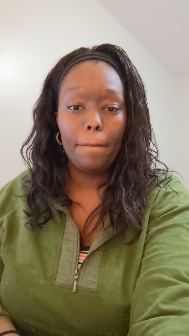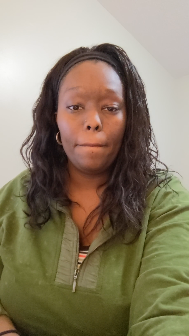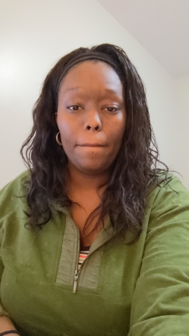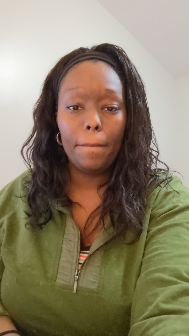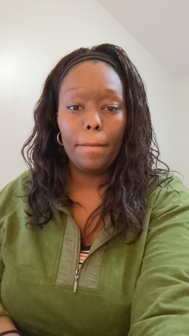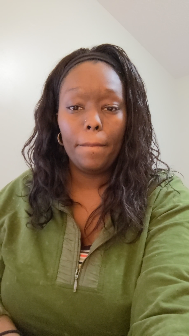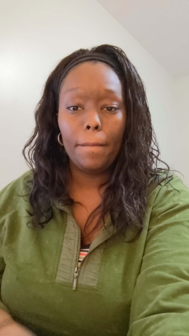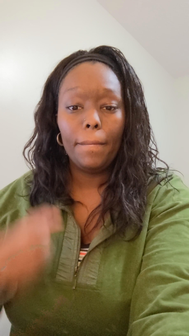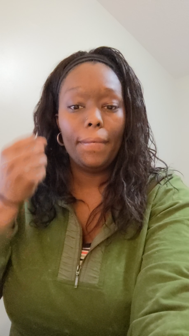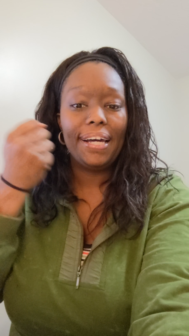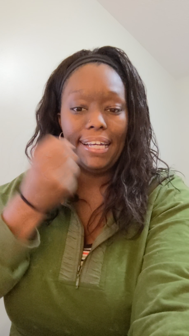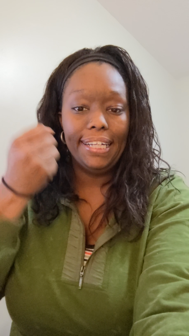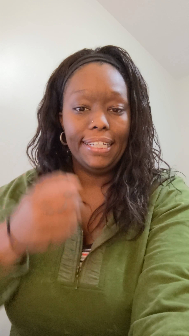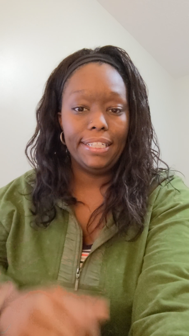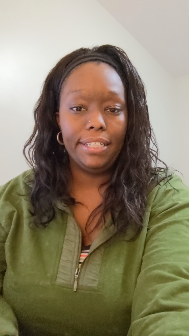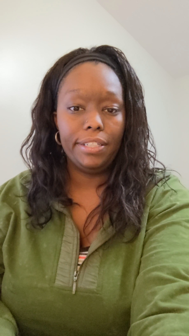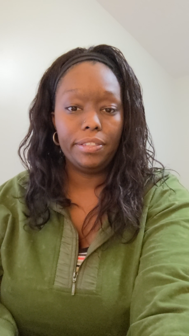hit